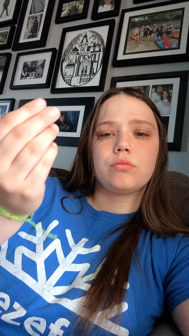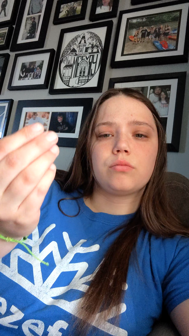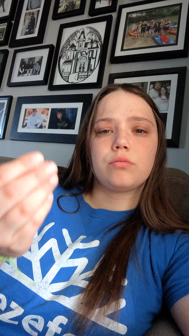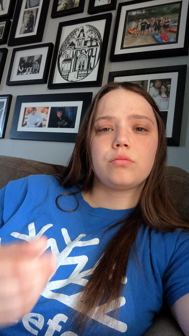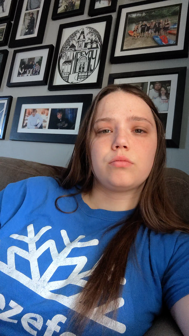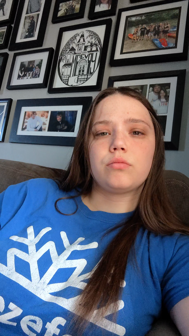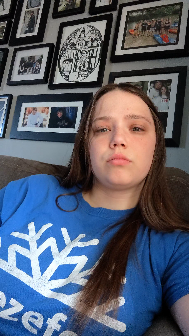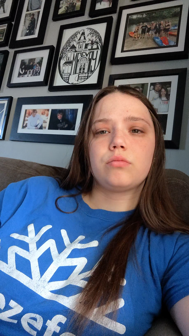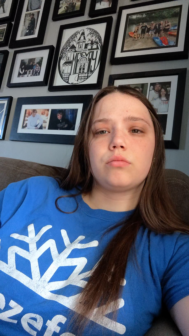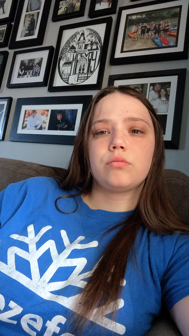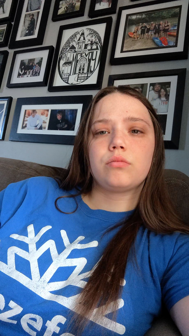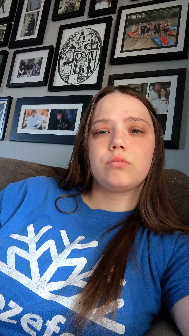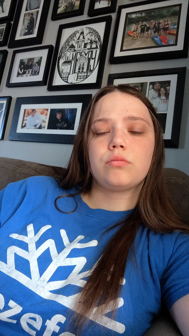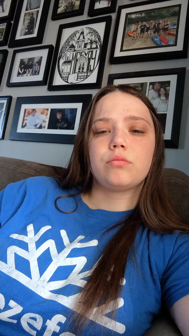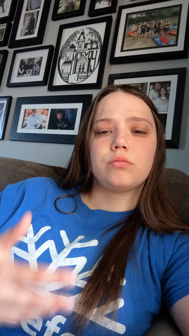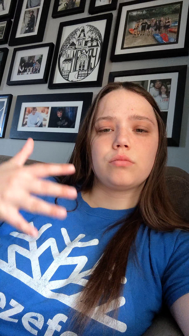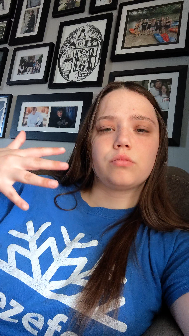scared